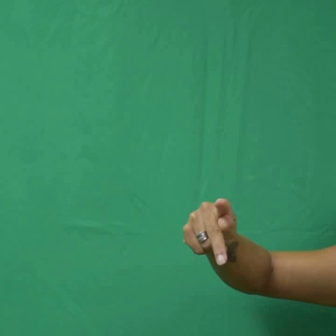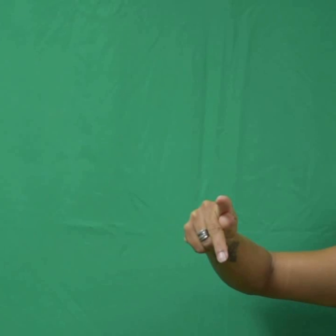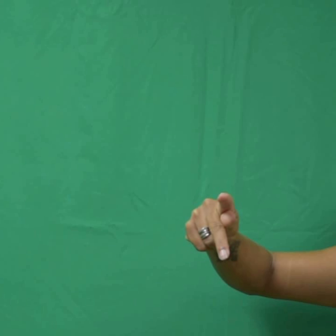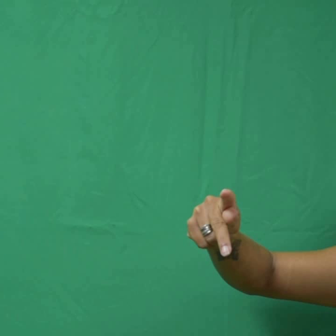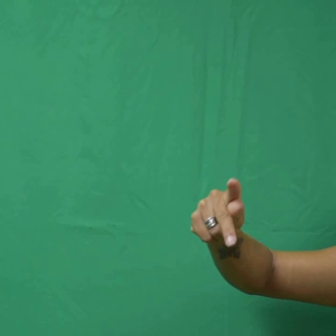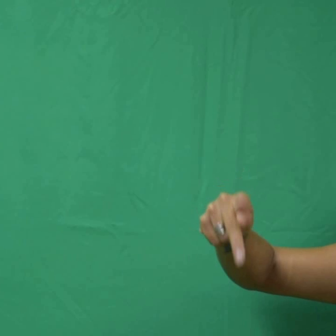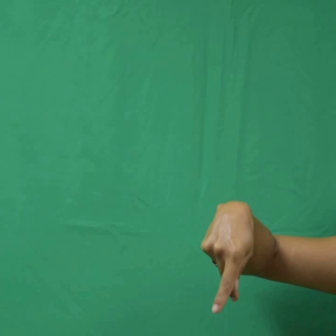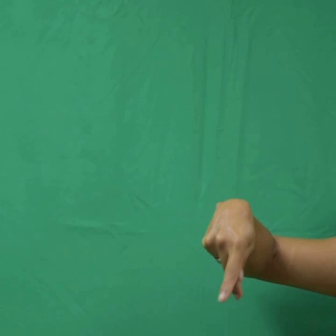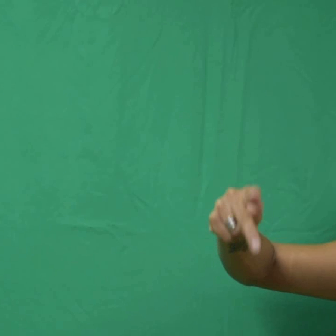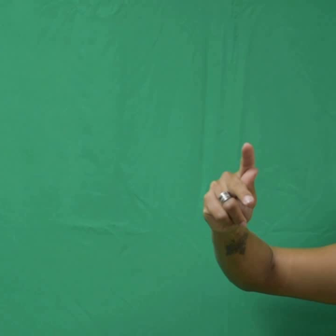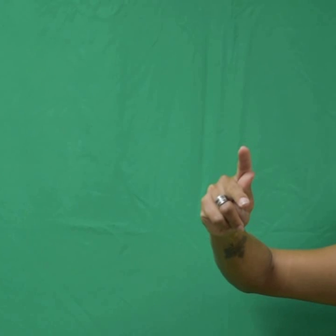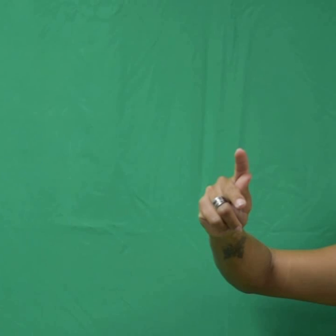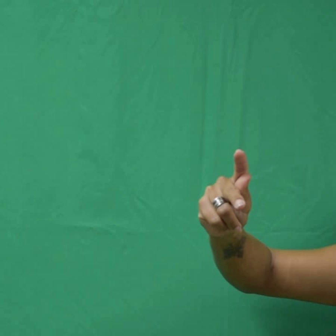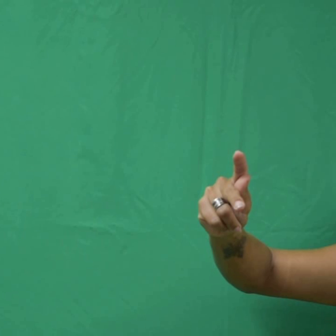K